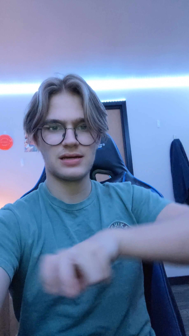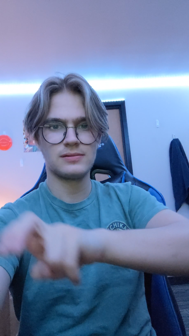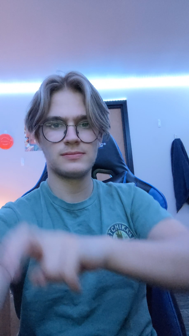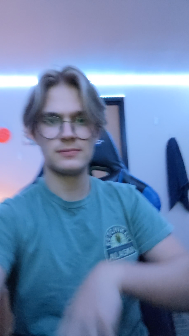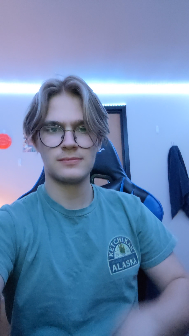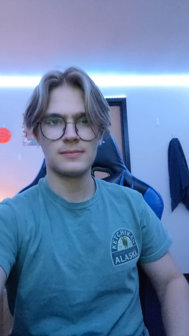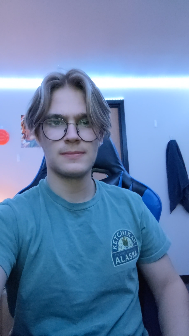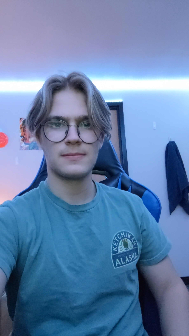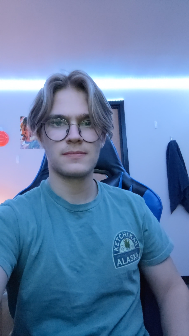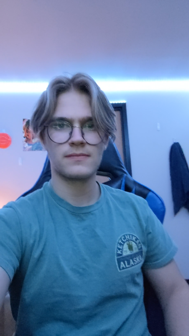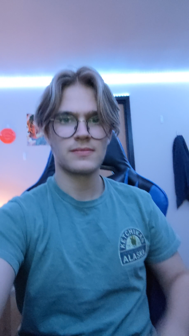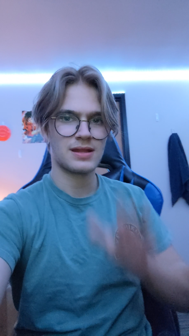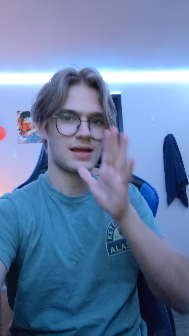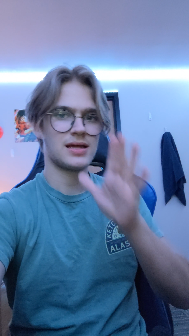lady